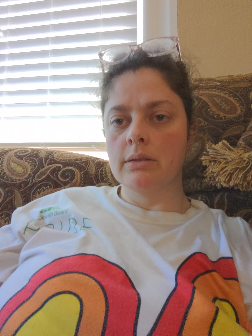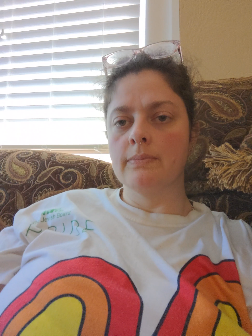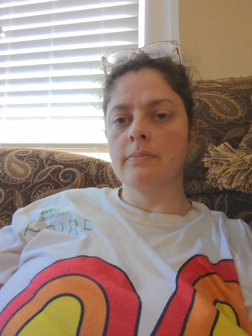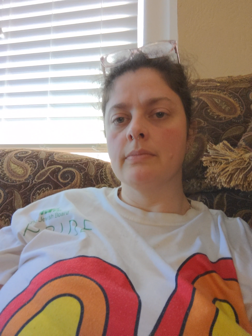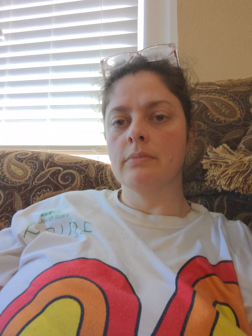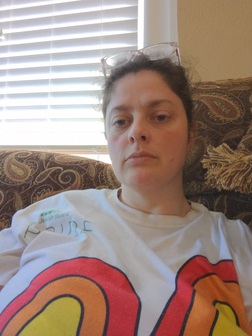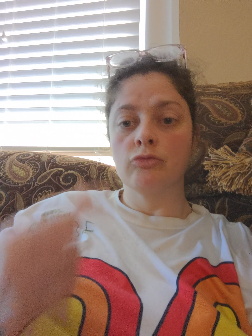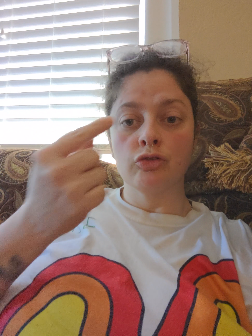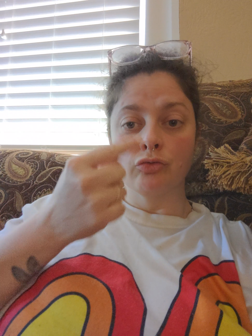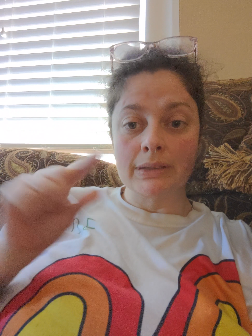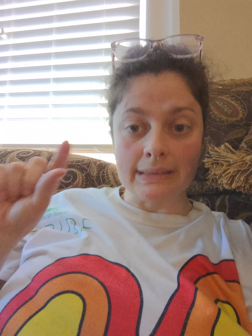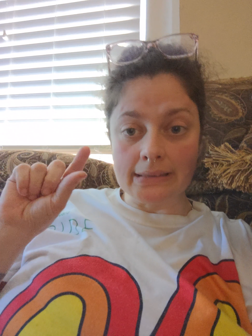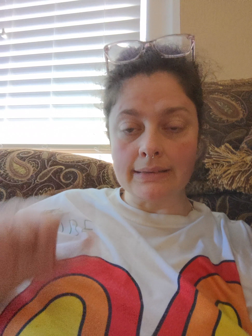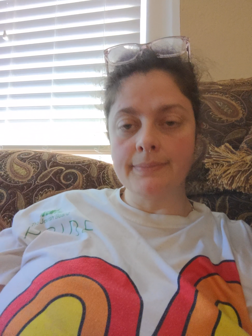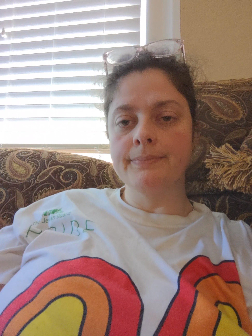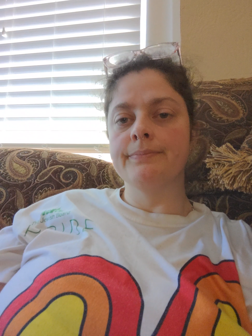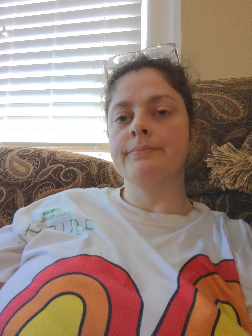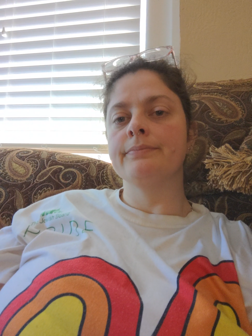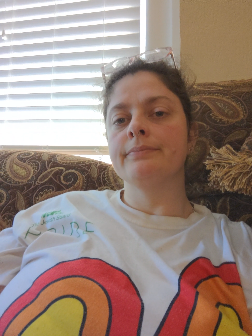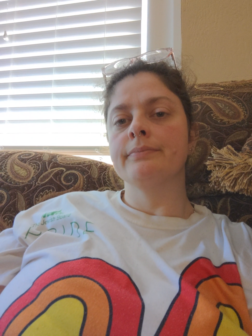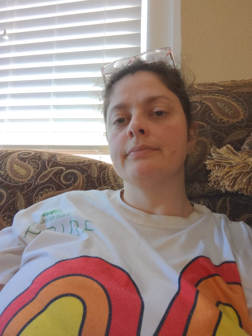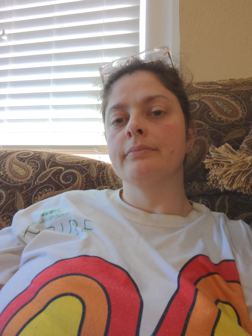green